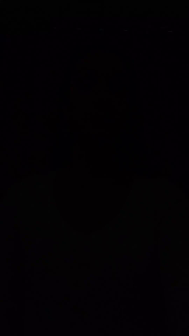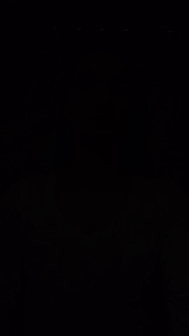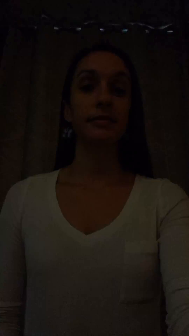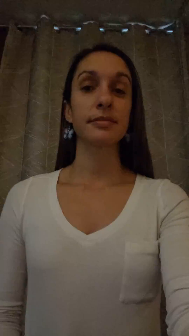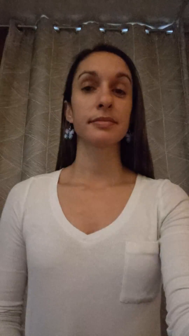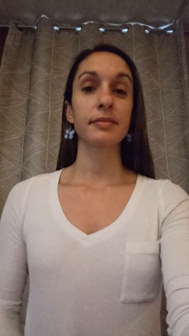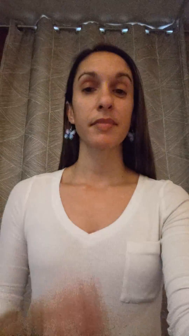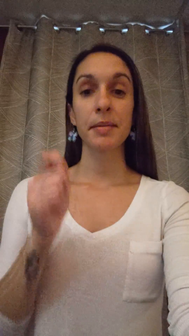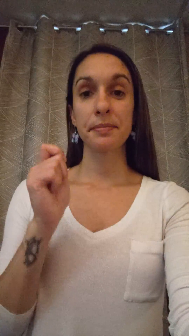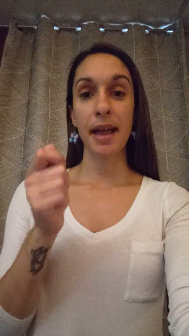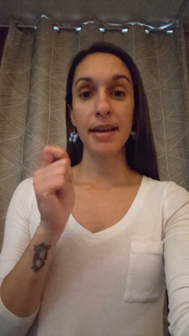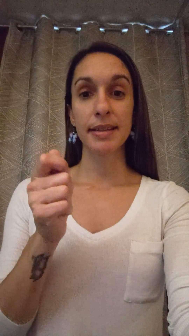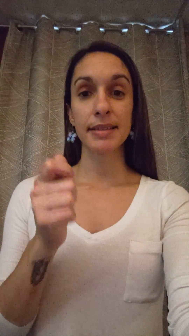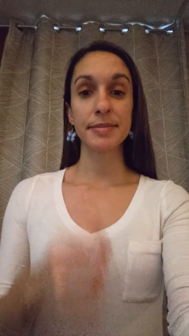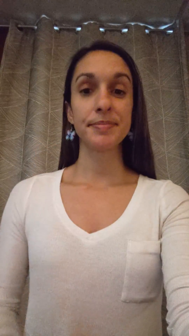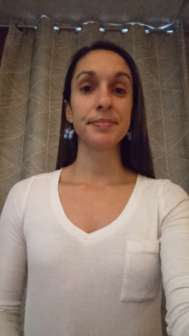bat